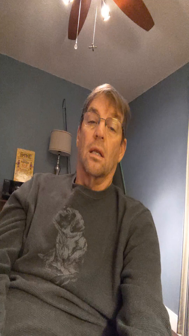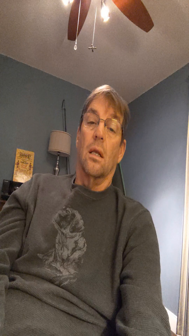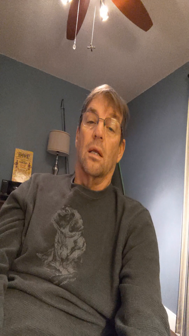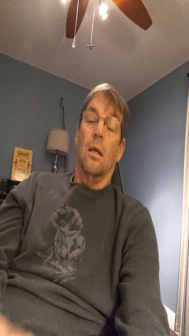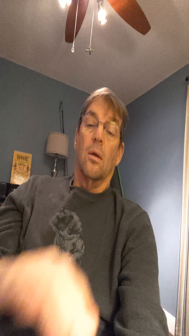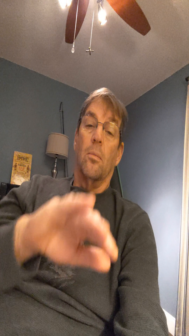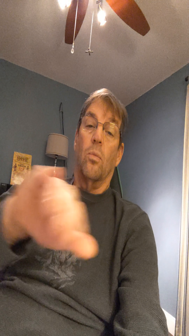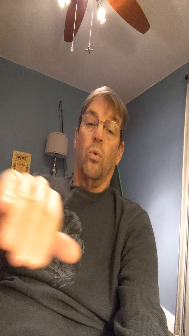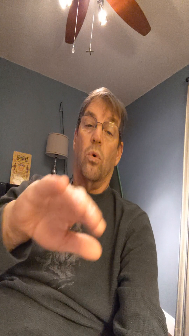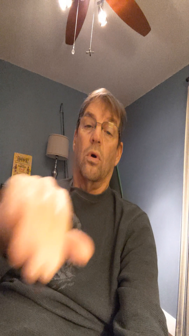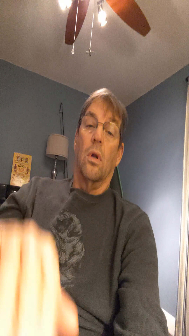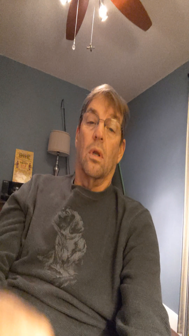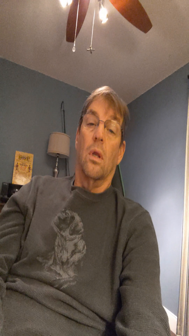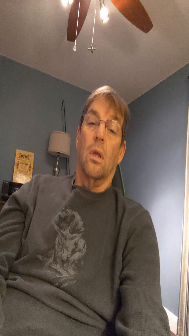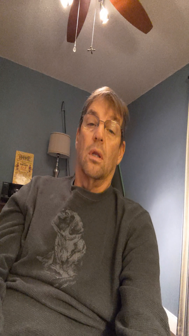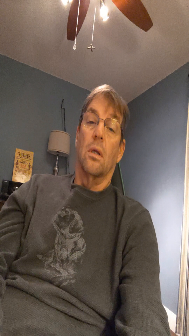pool